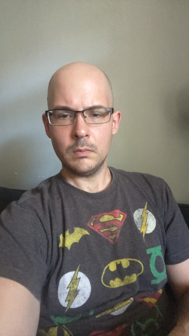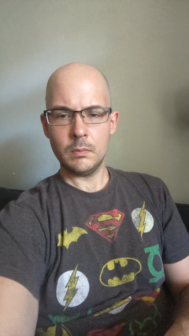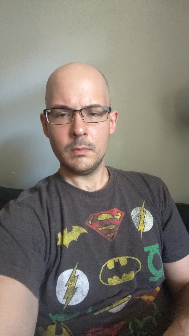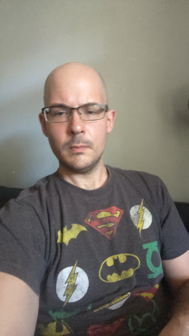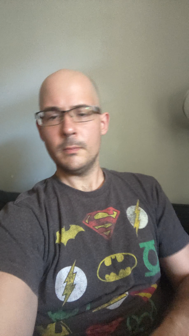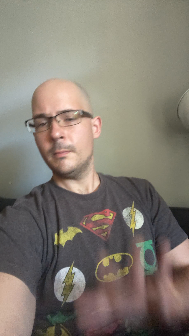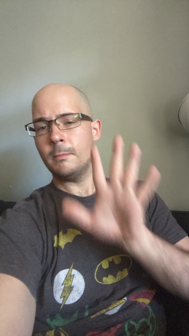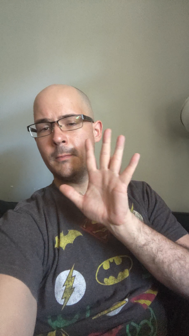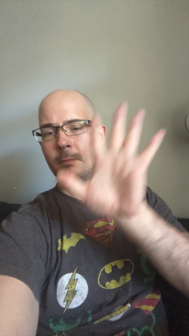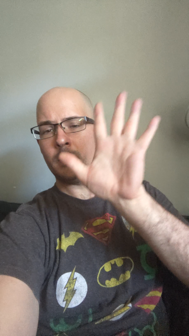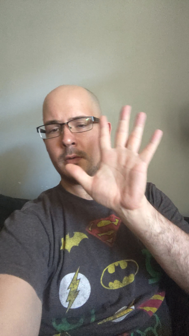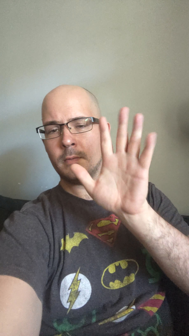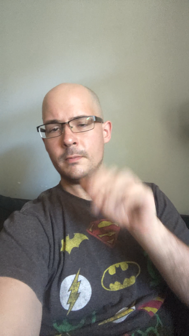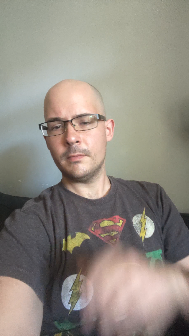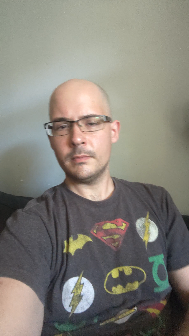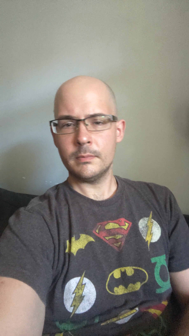give me five